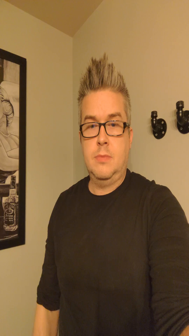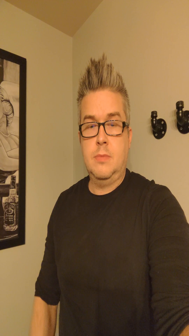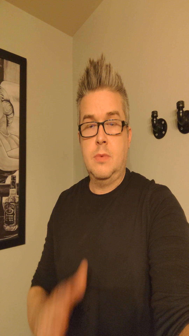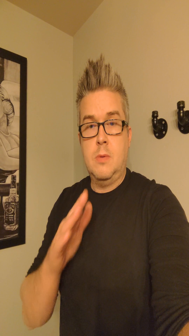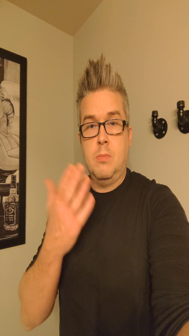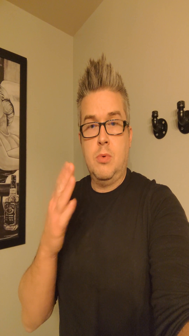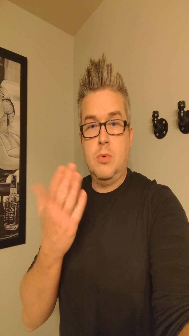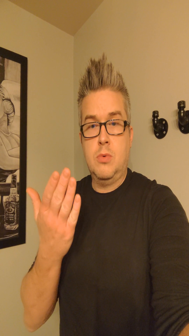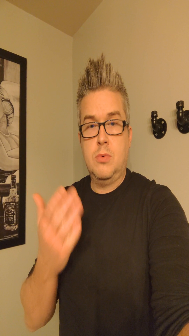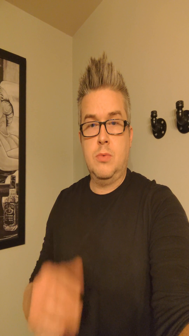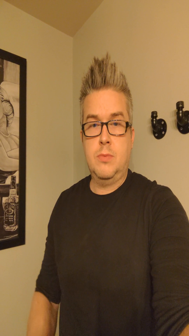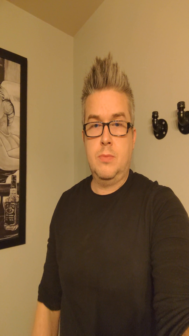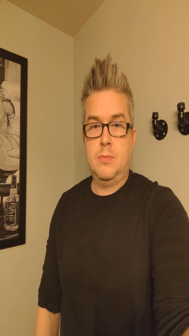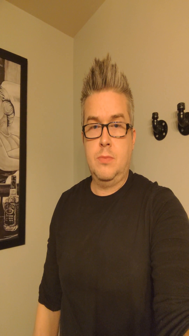book